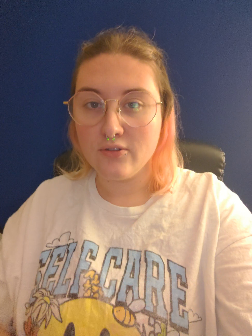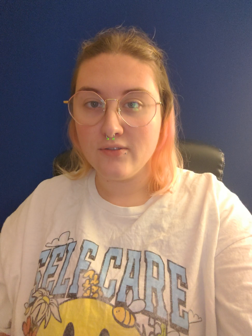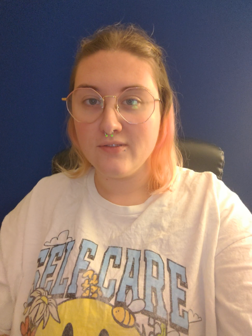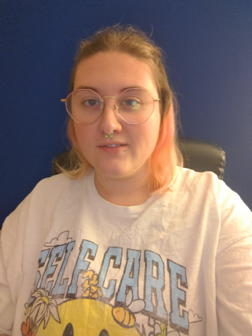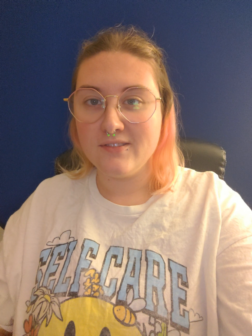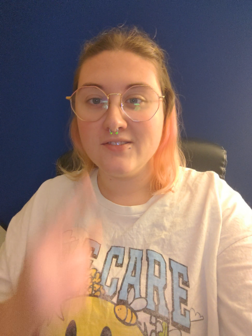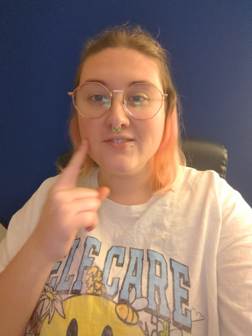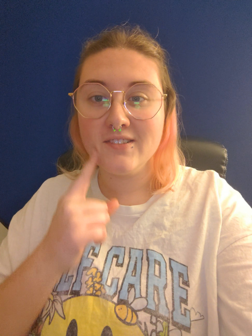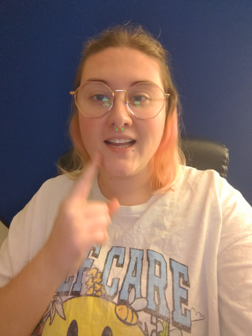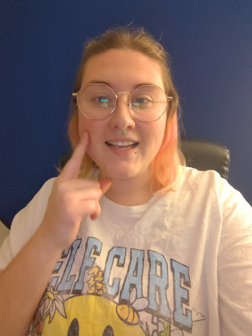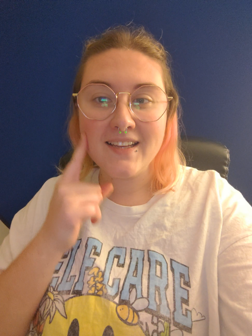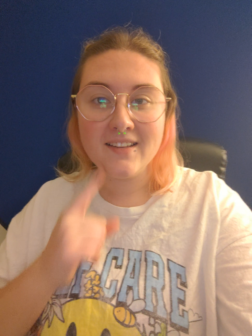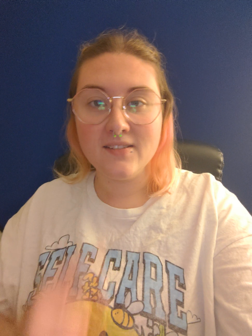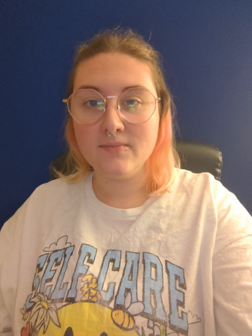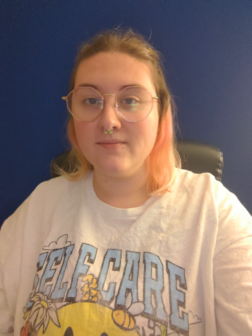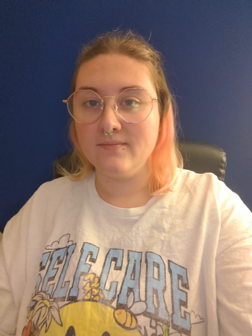cheek